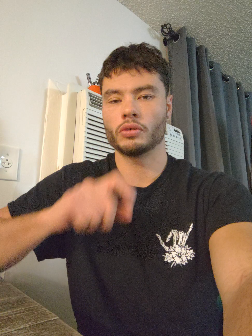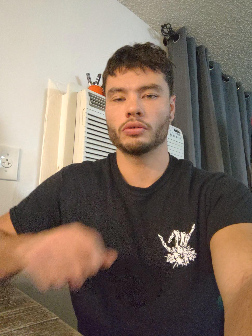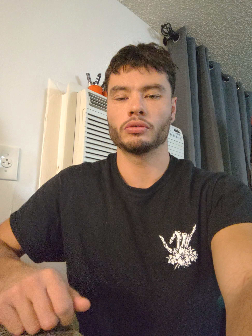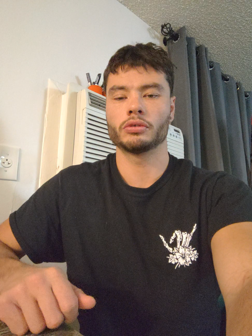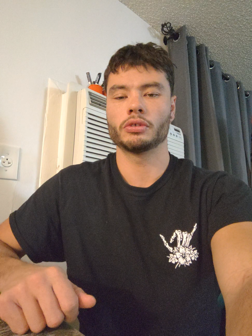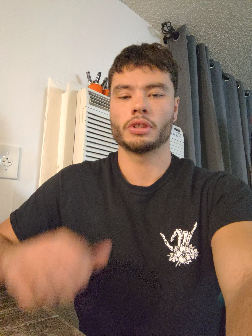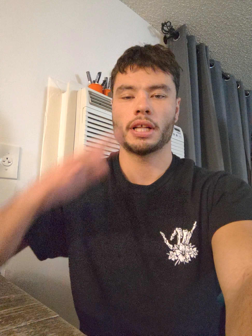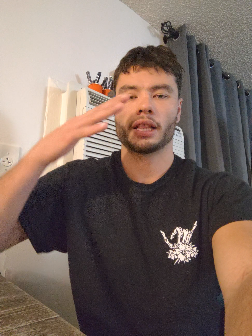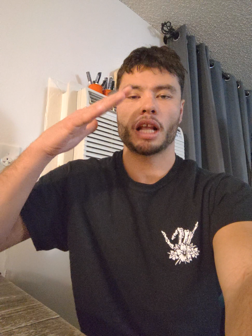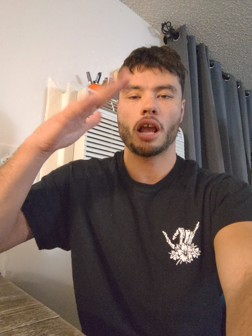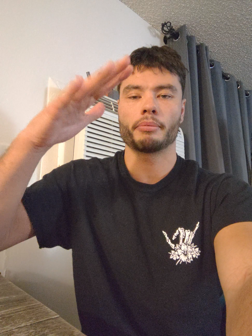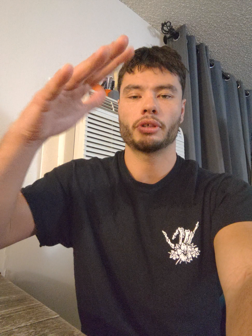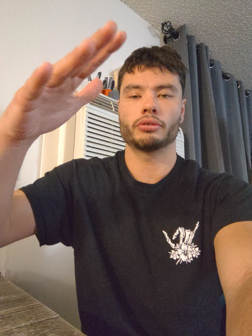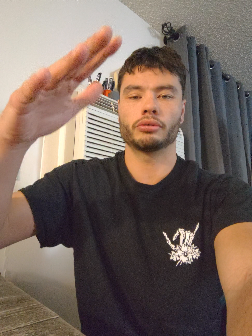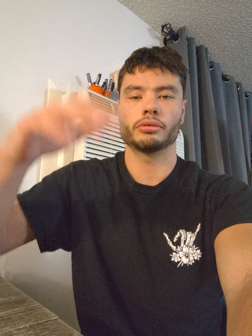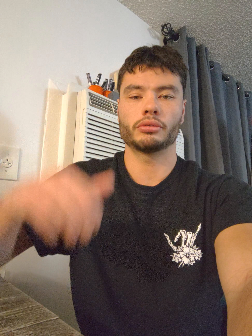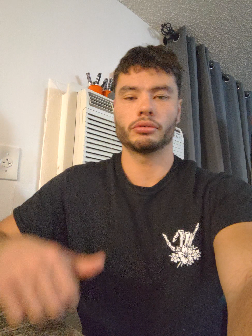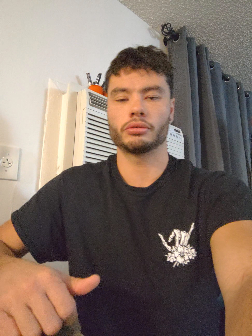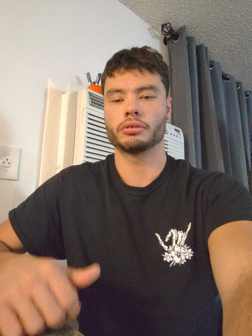helicopter